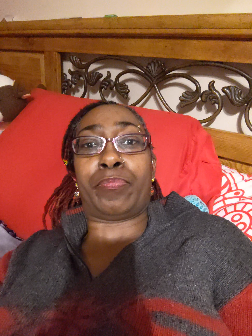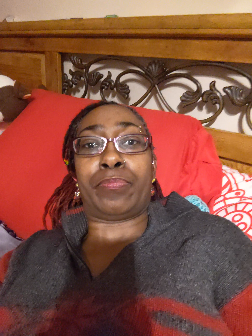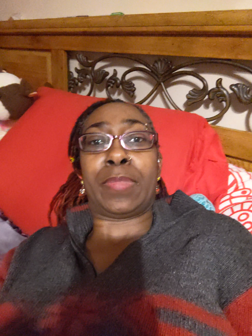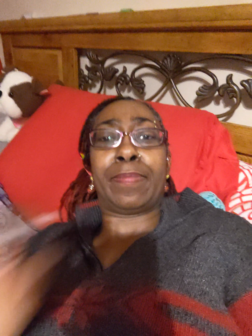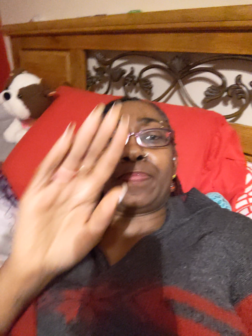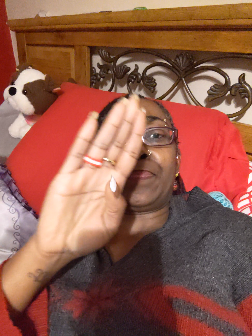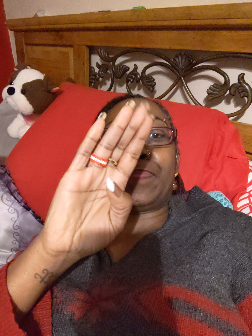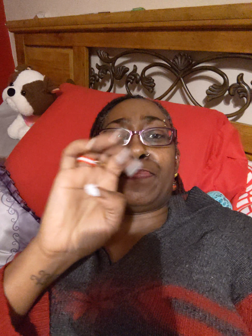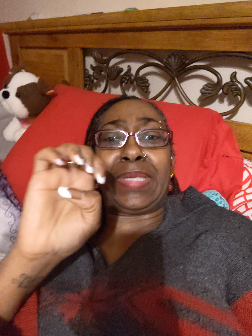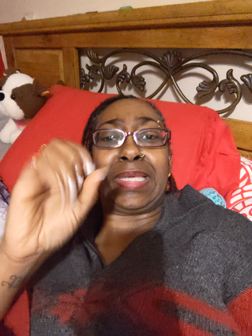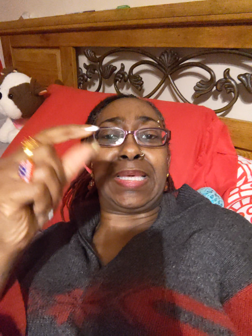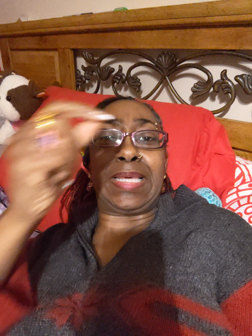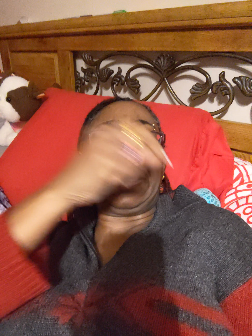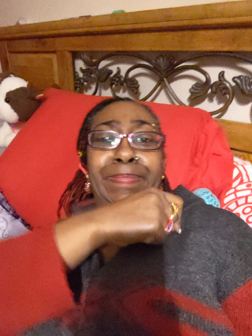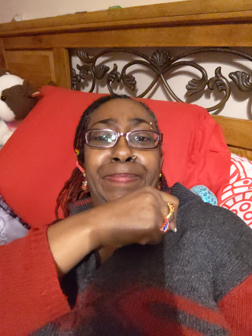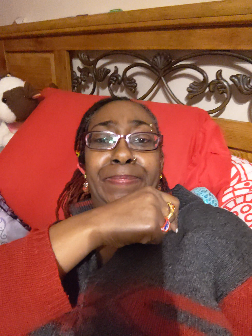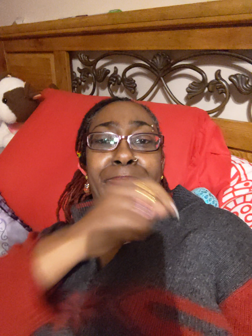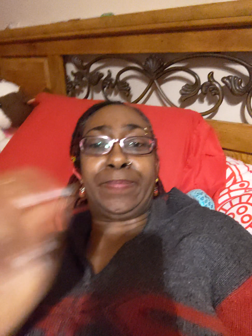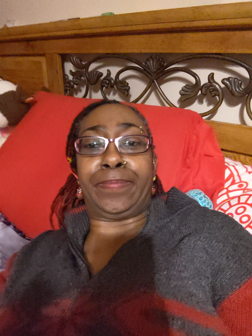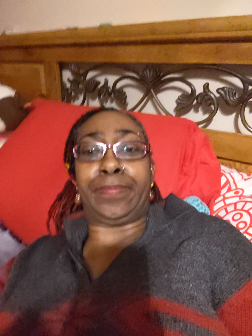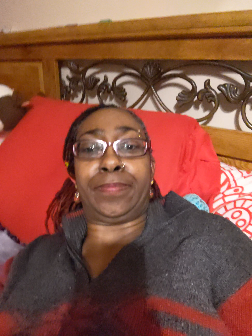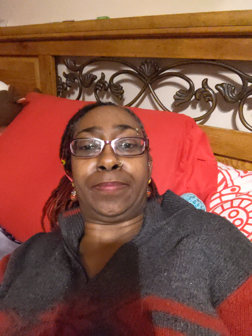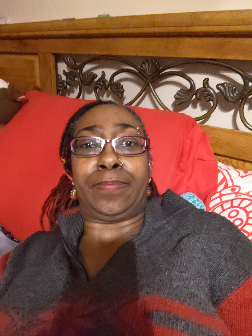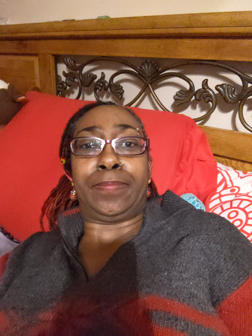bee